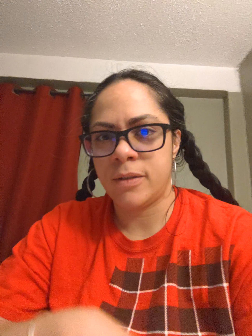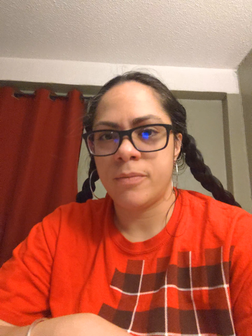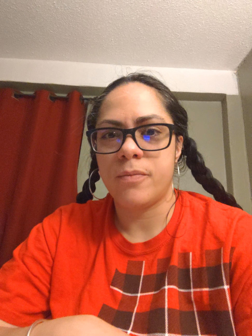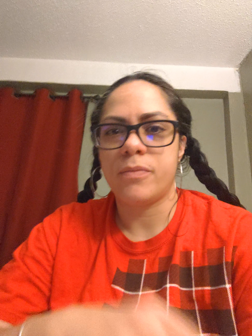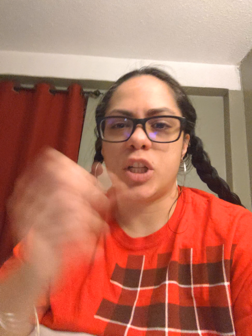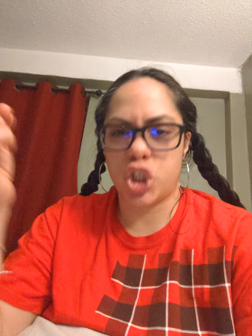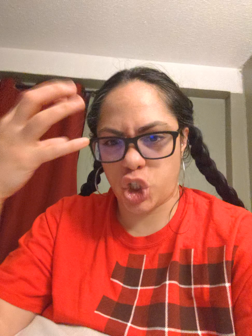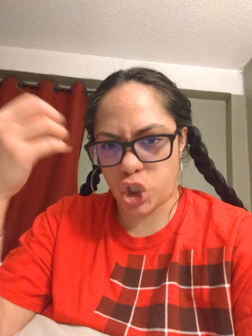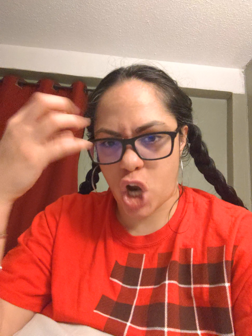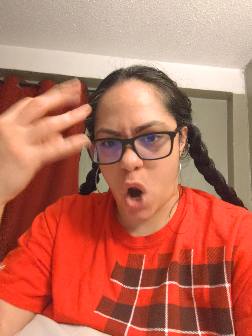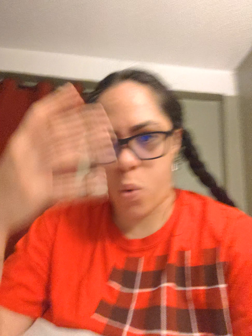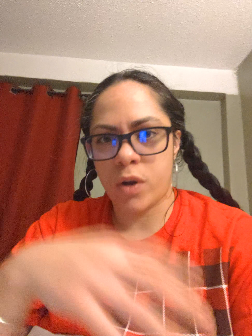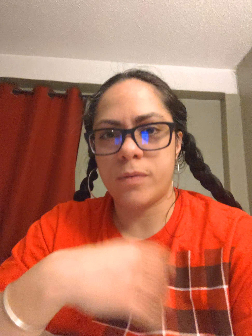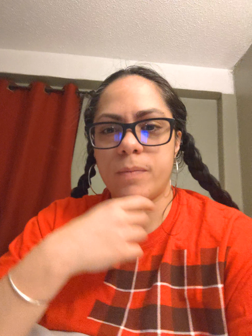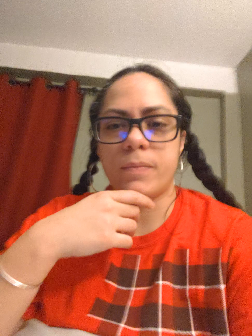shower